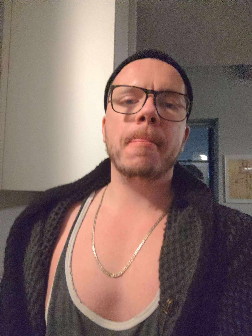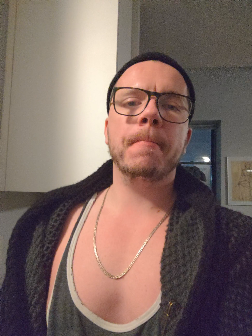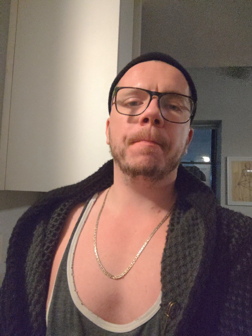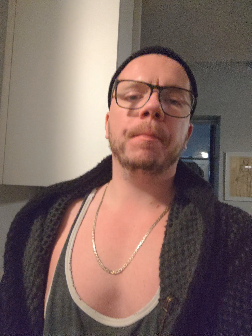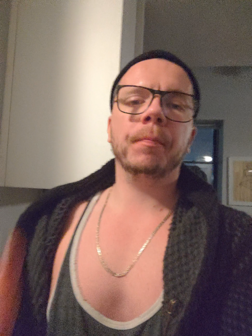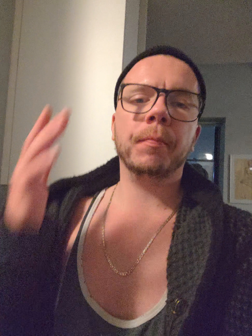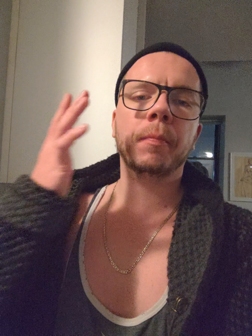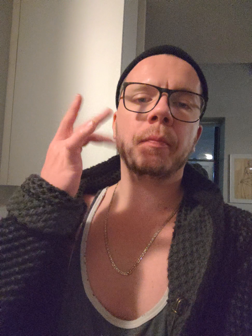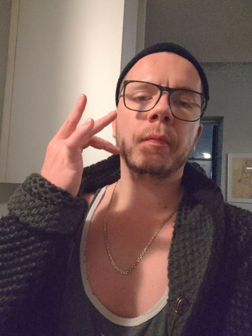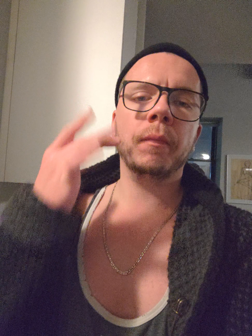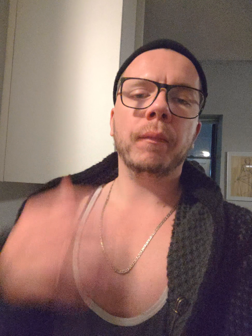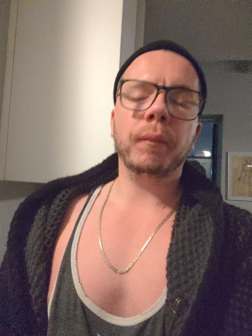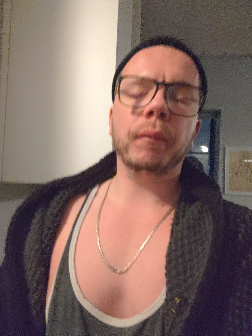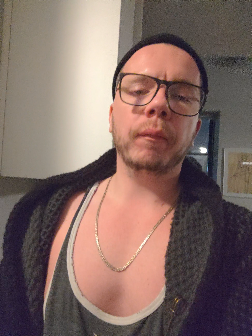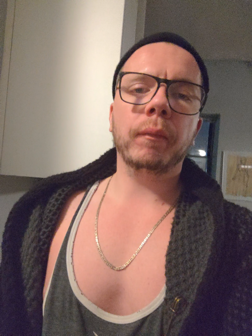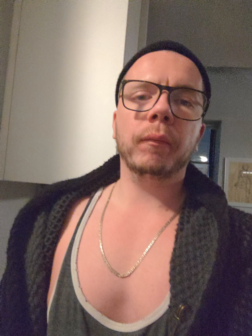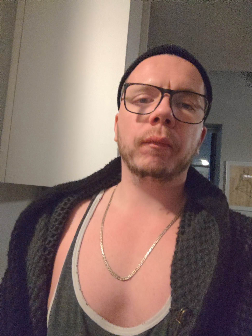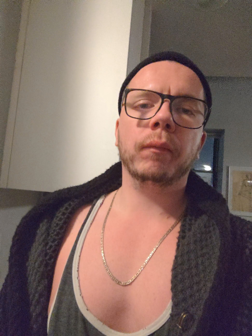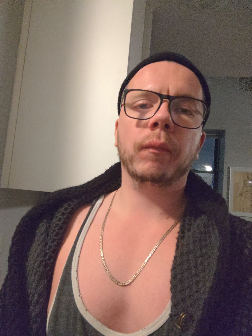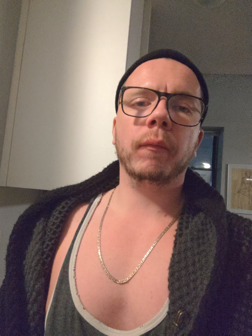why